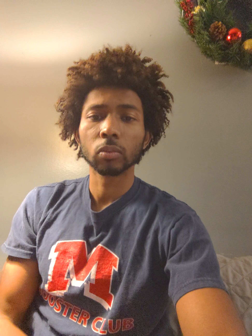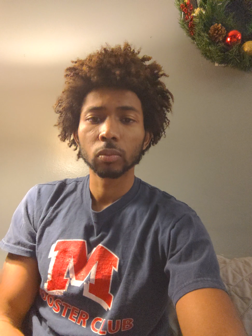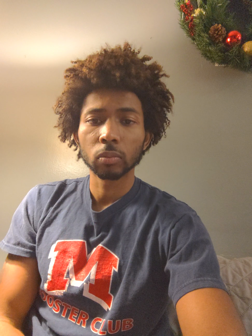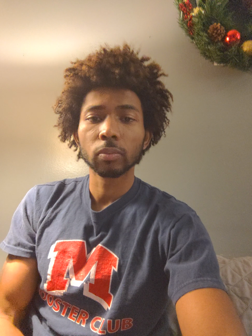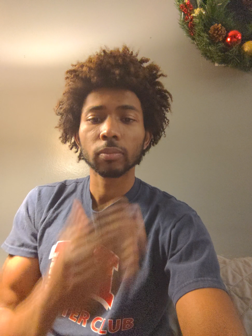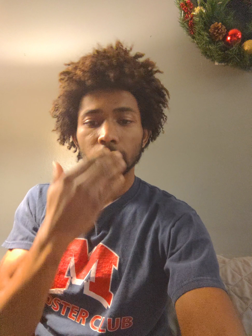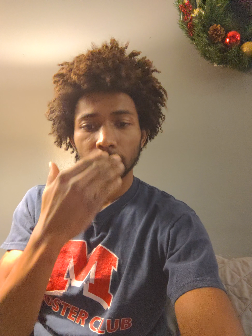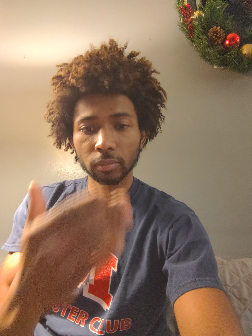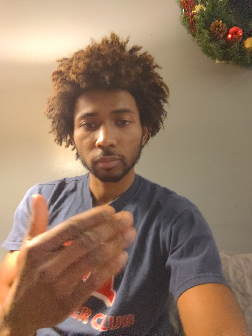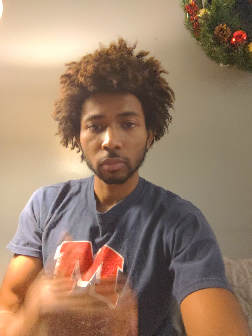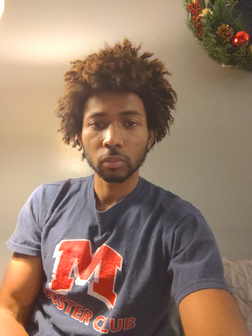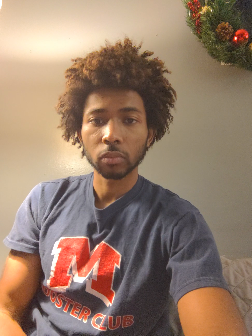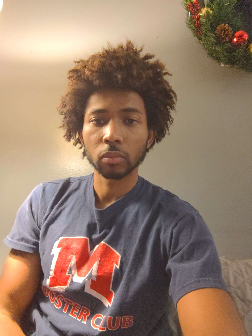thank you